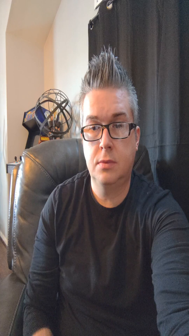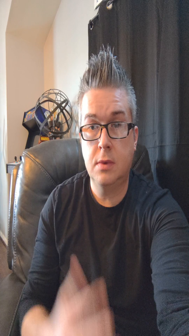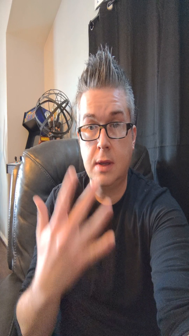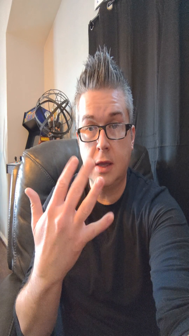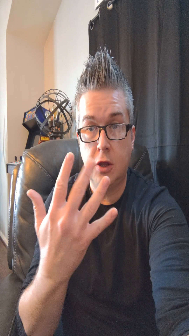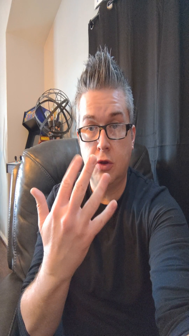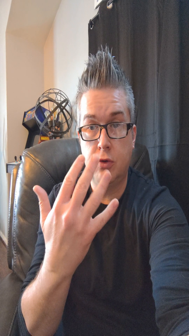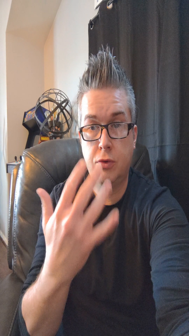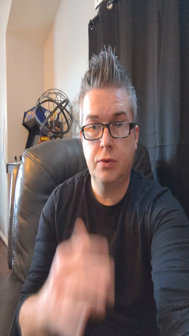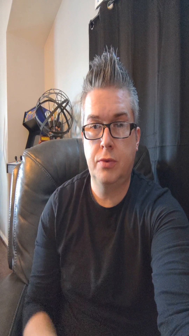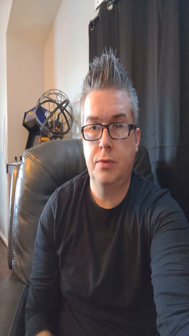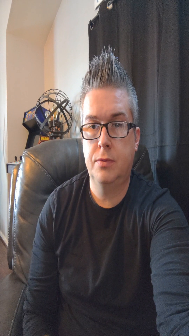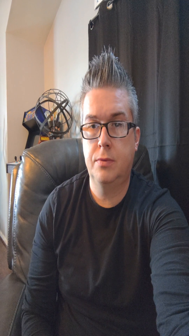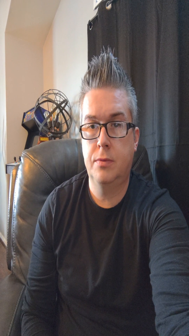finger